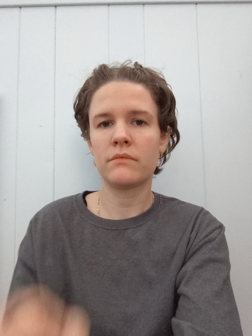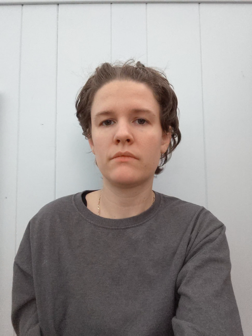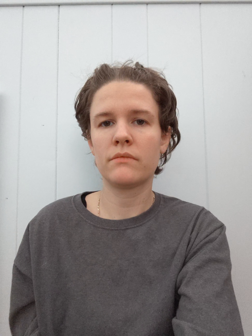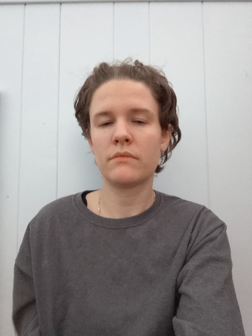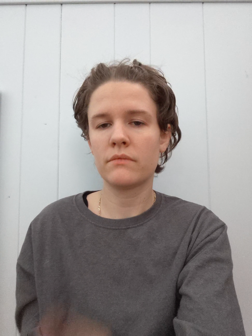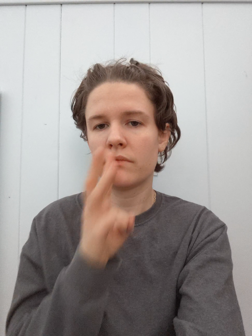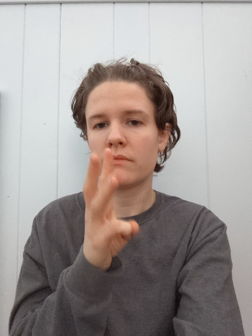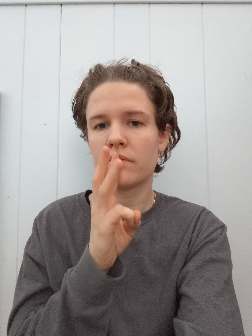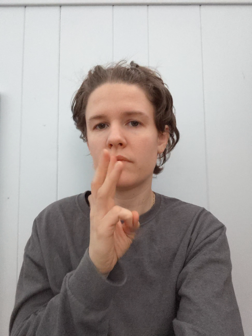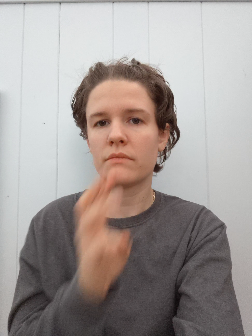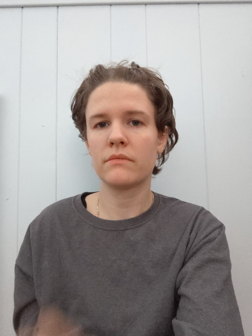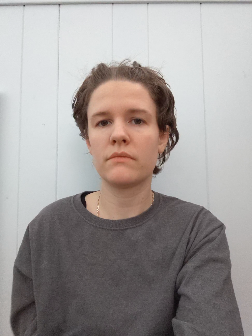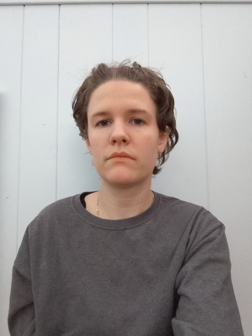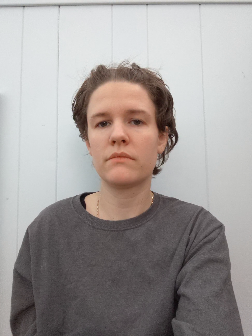water